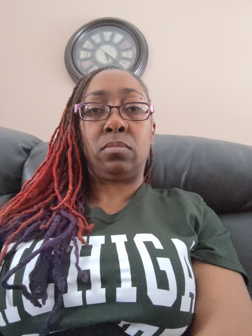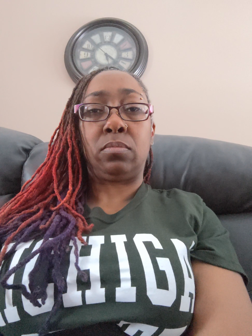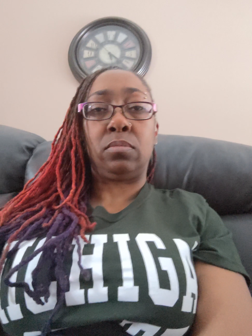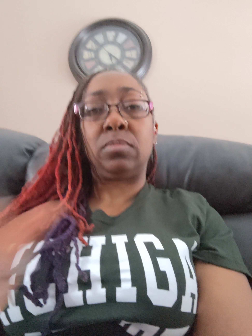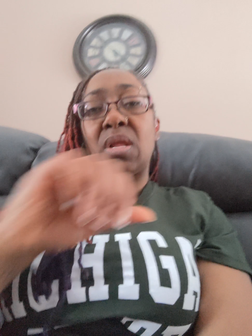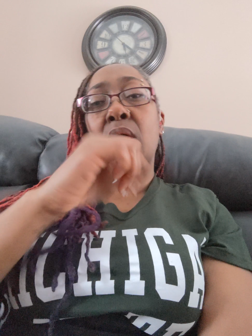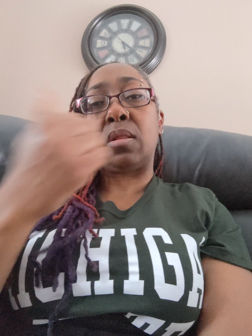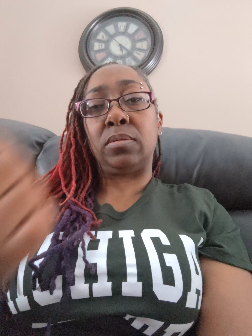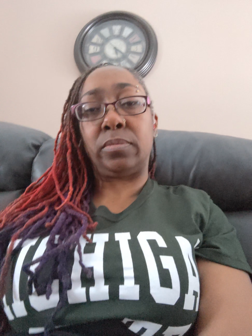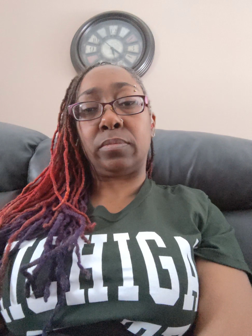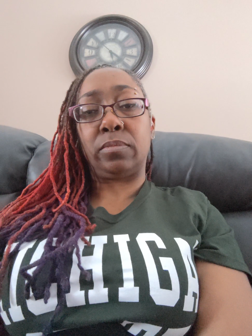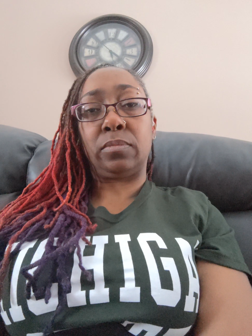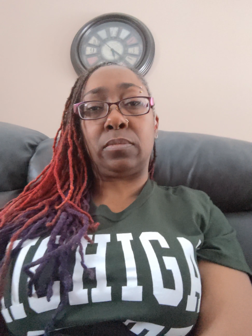another